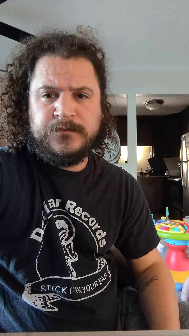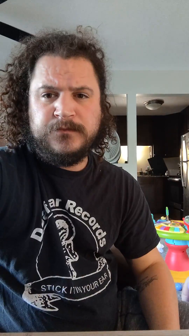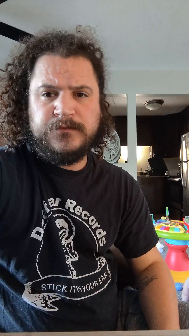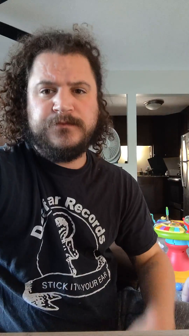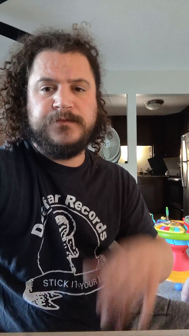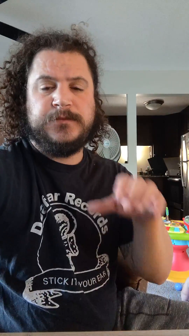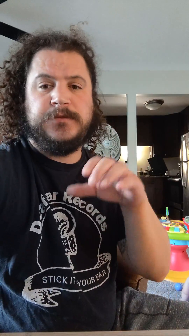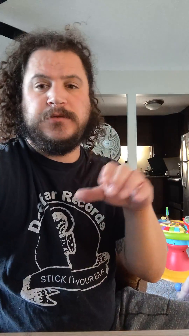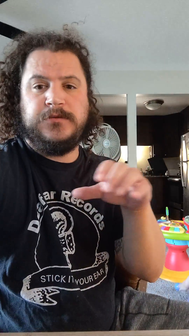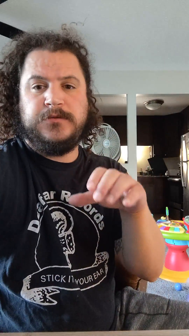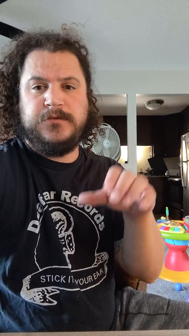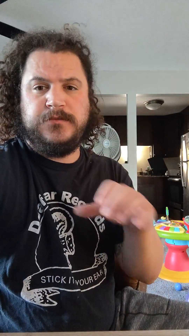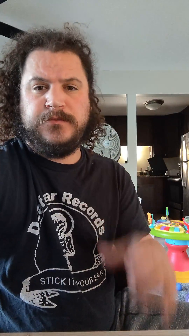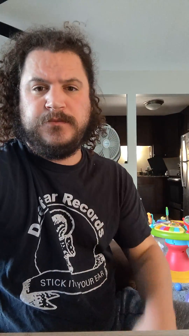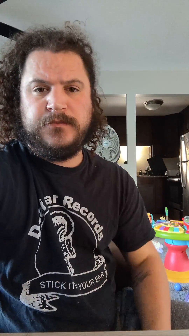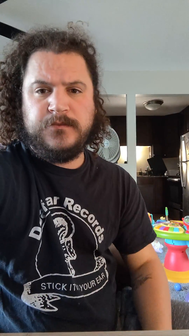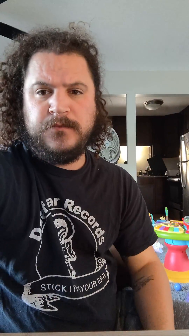does